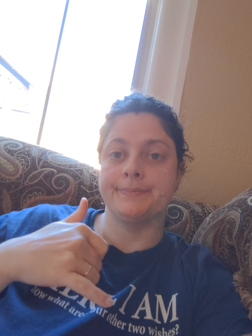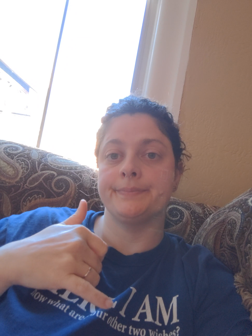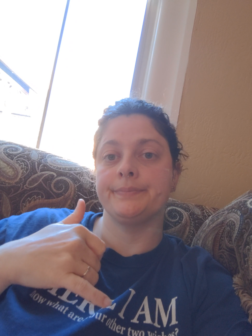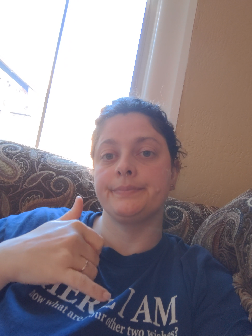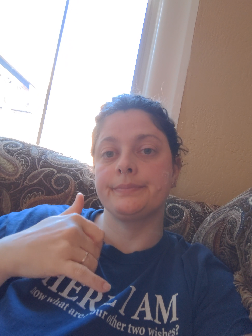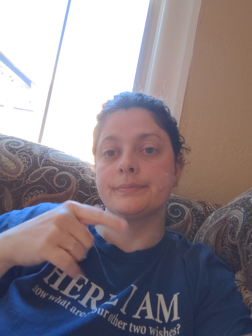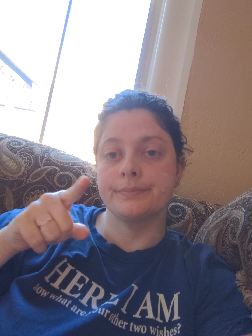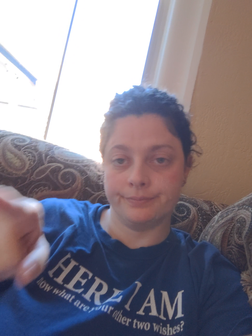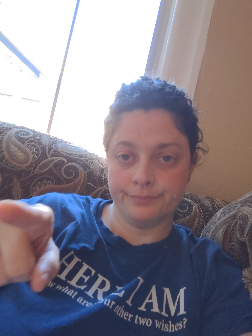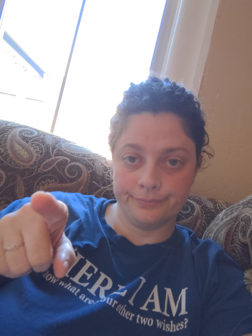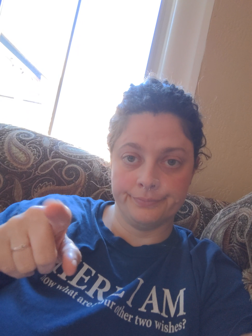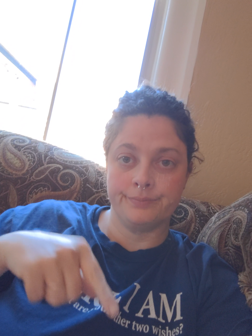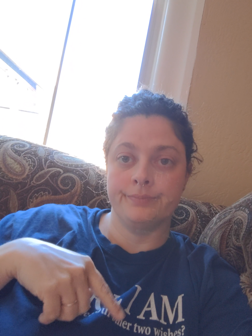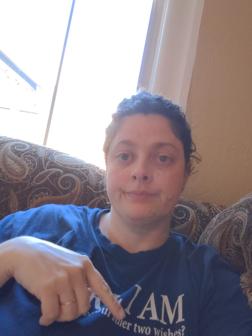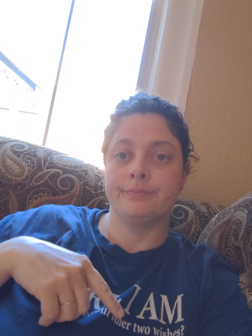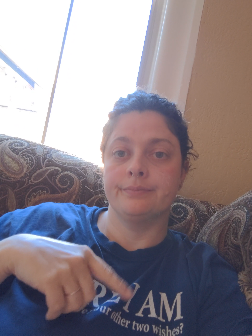he/she/it